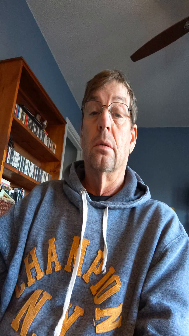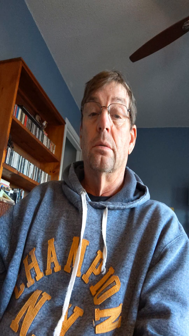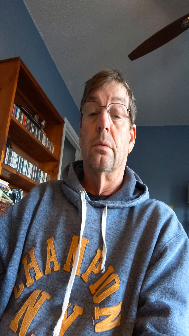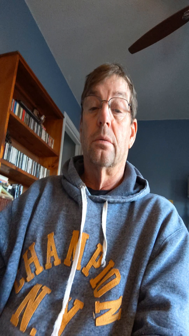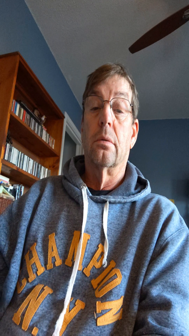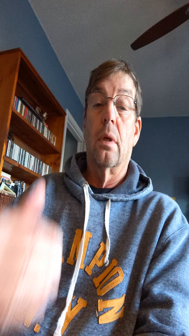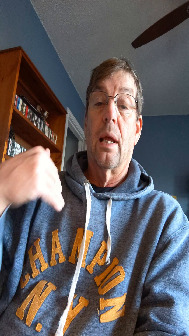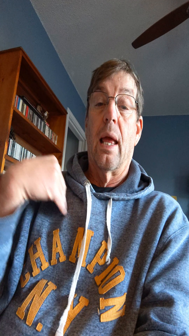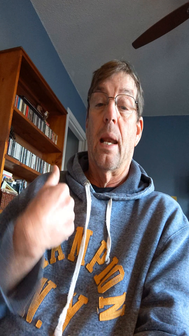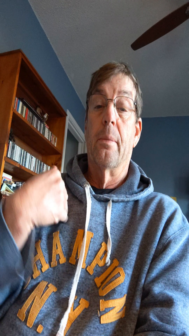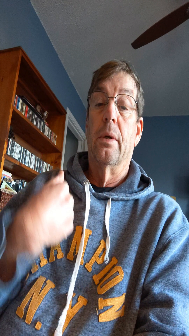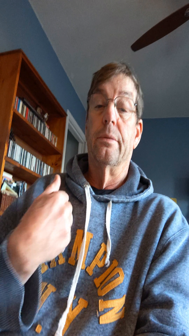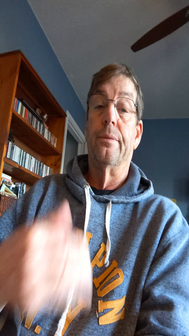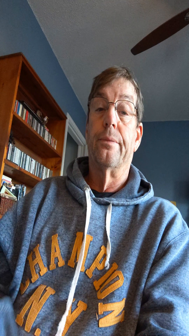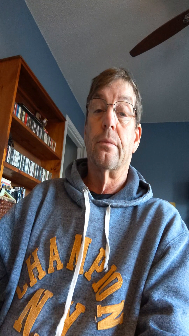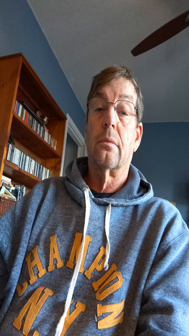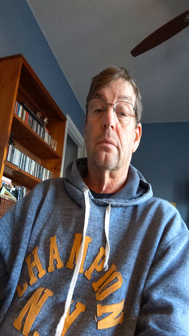animal